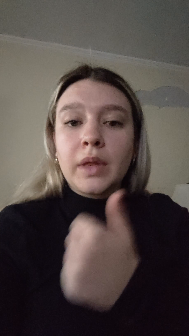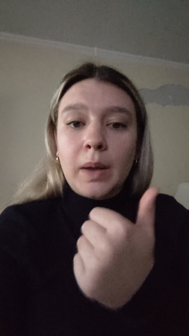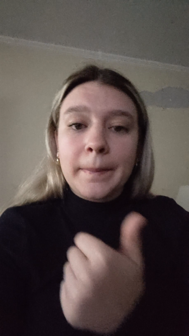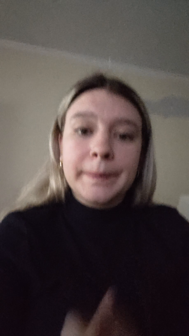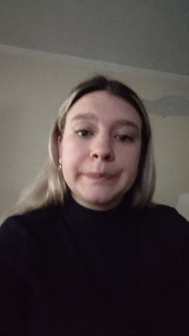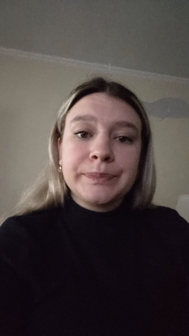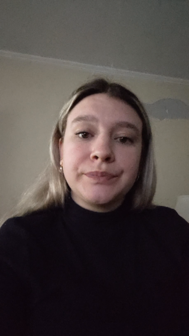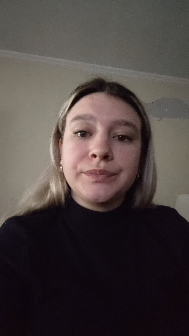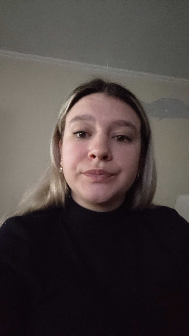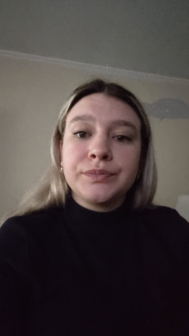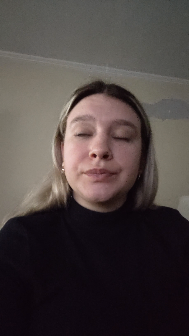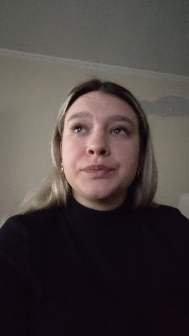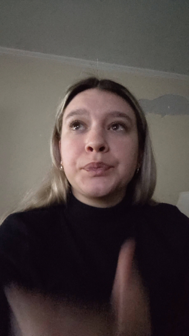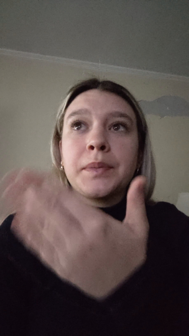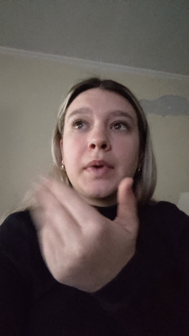butterfly